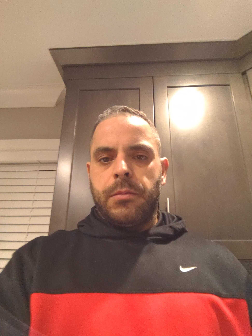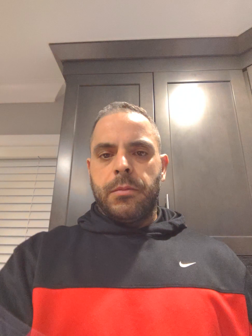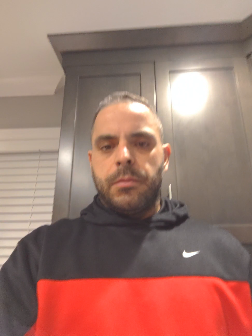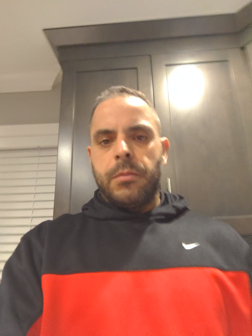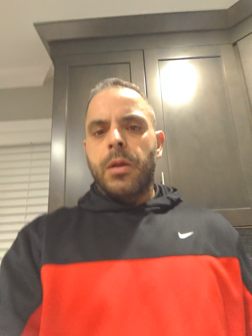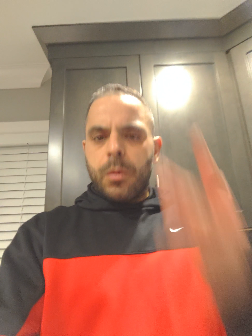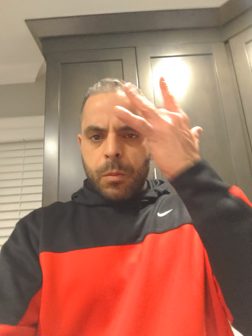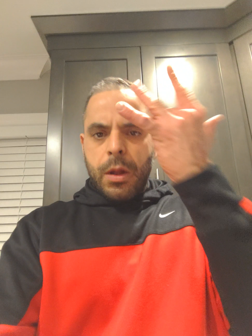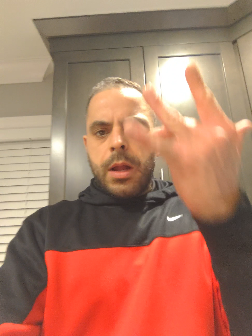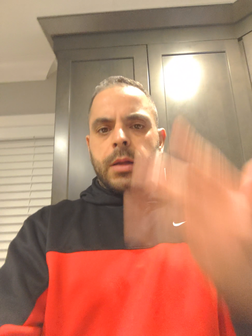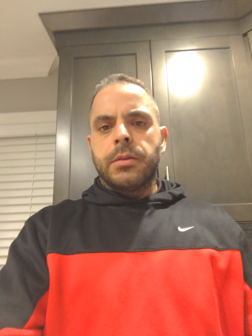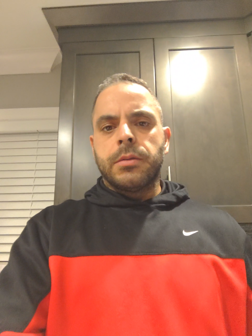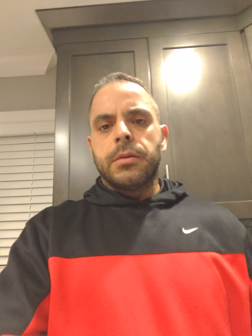why